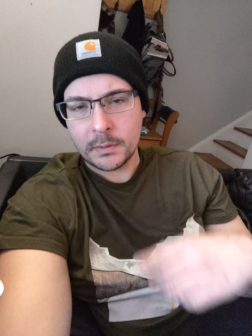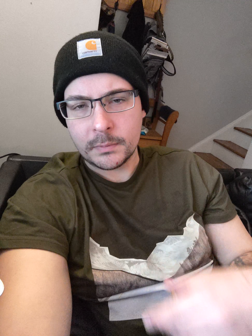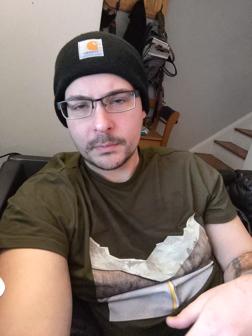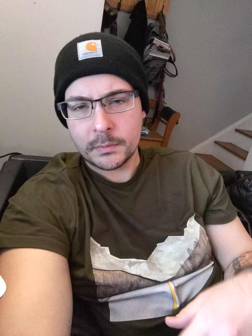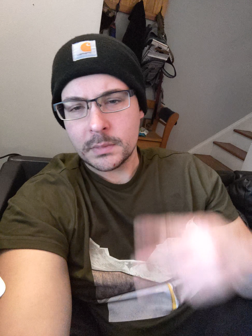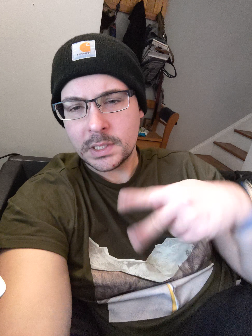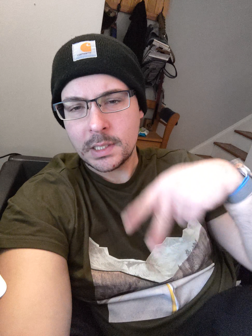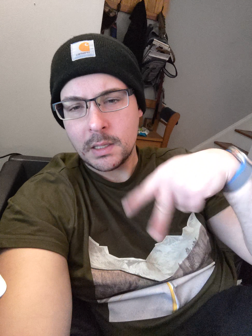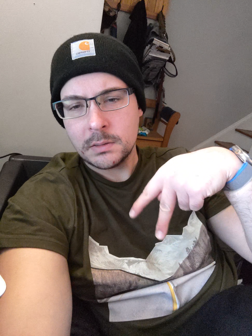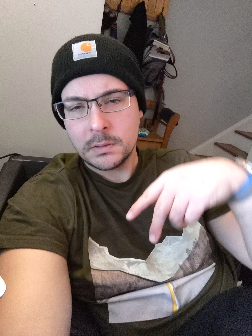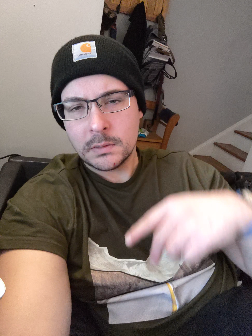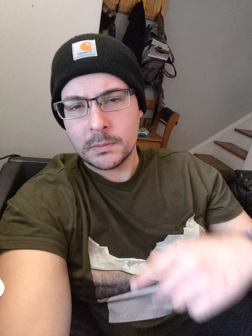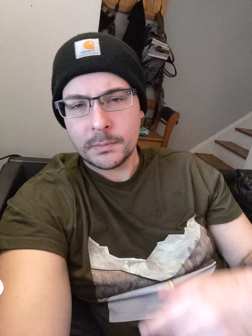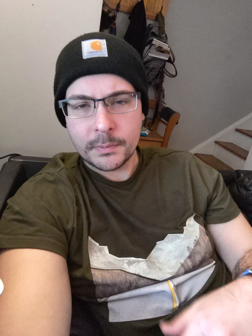dance